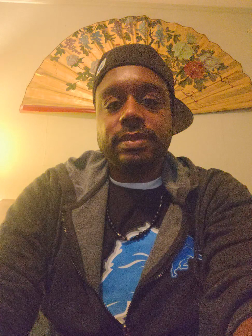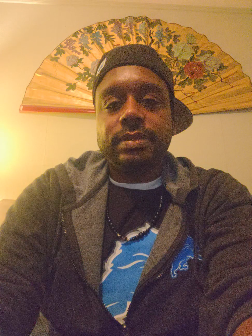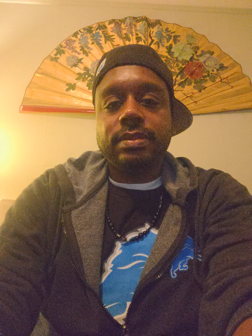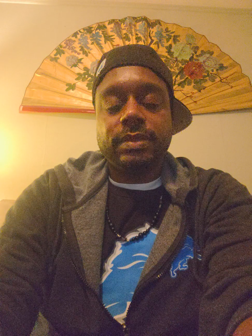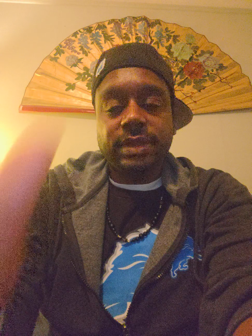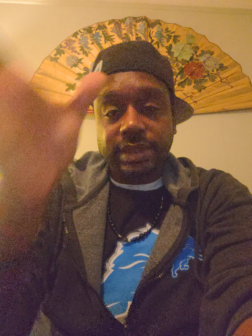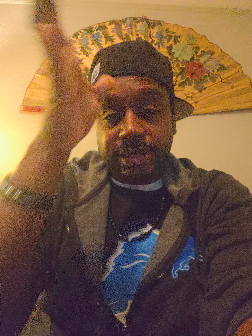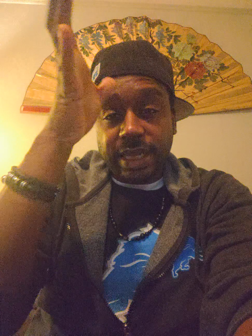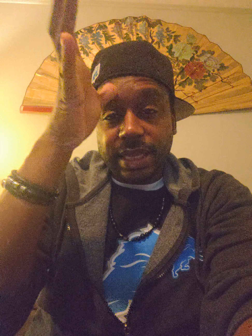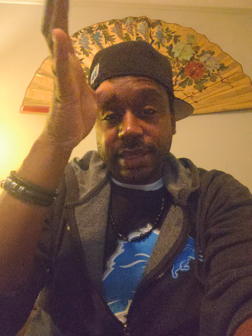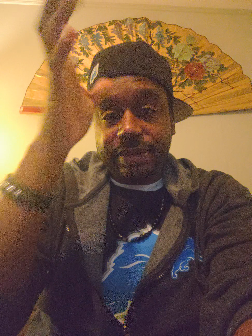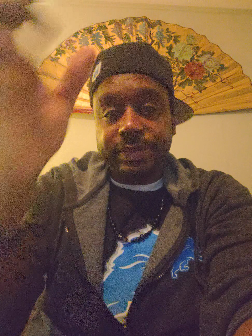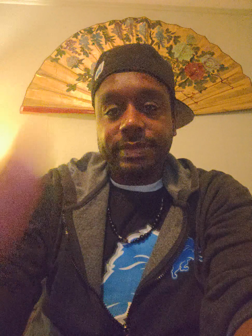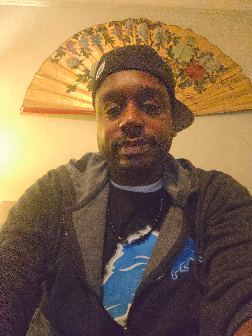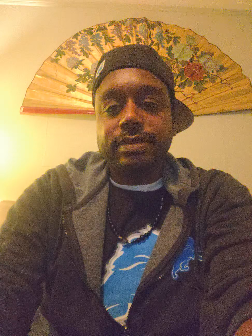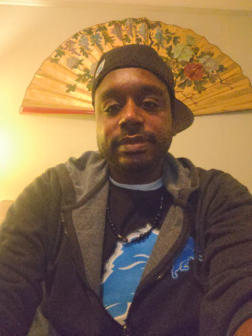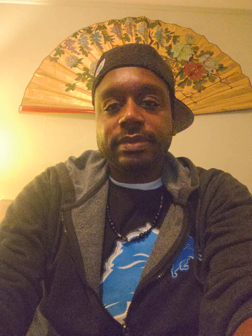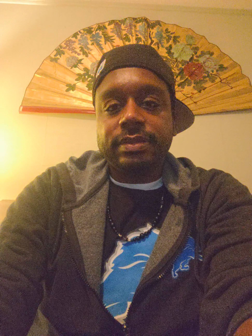dad